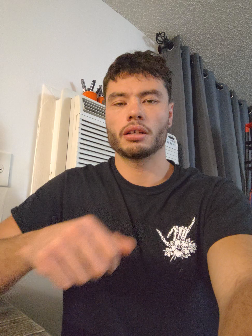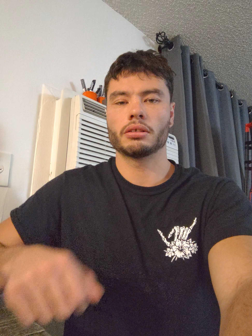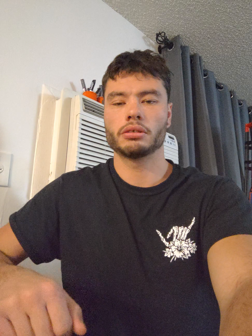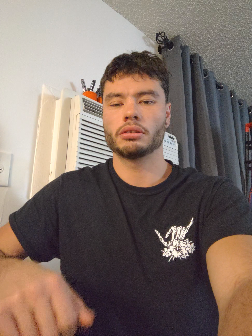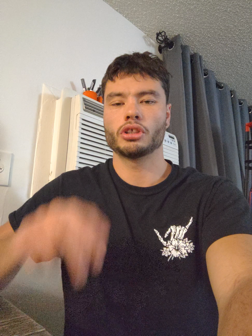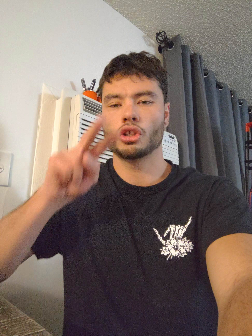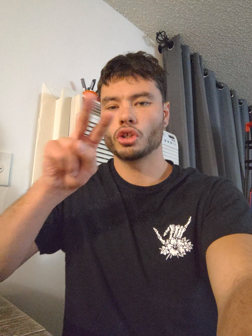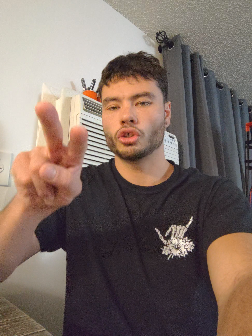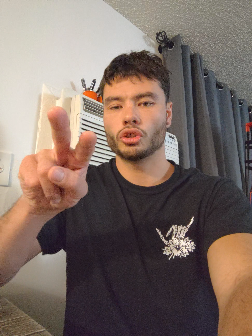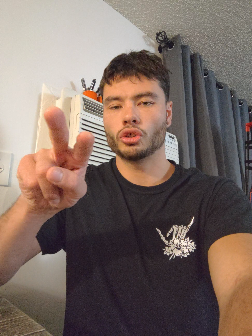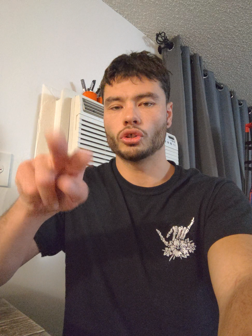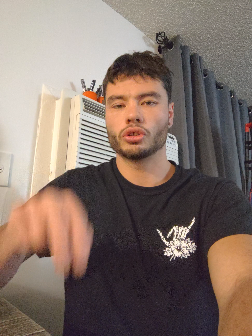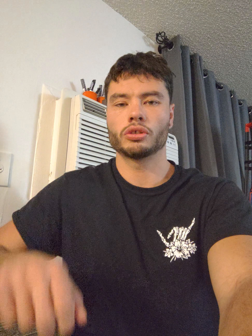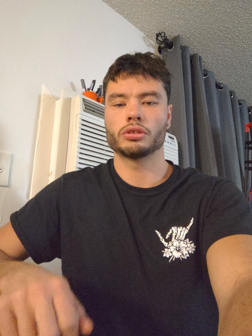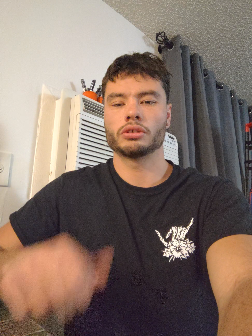look